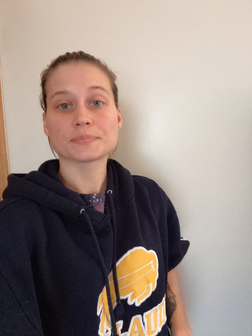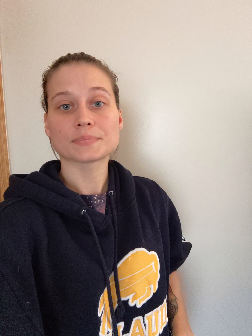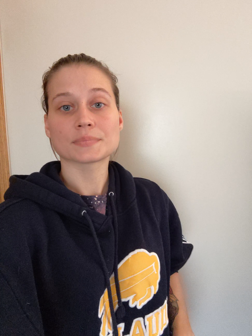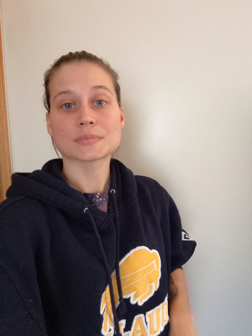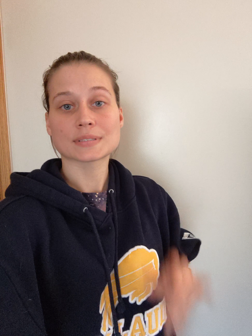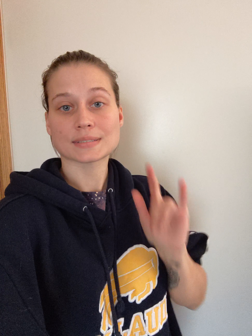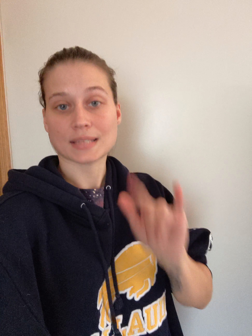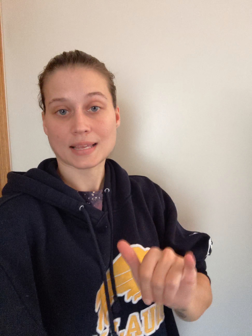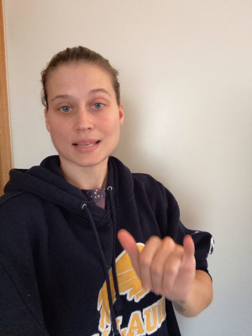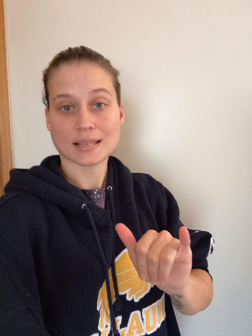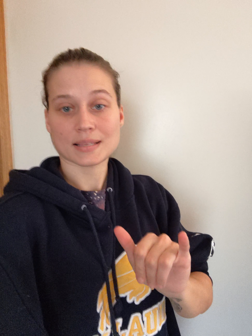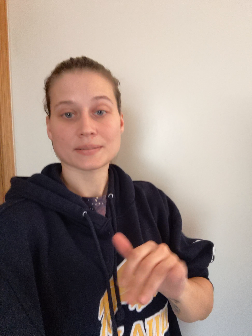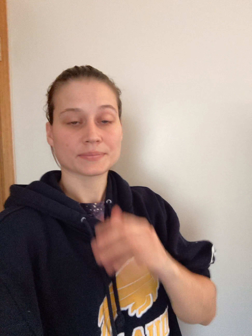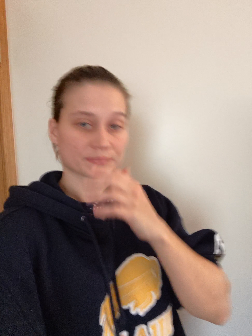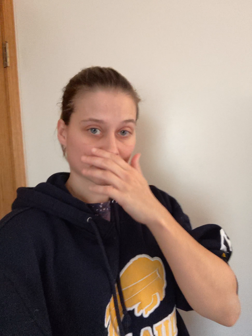stay